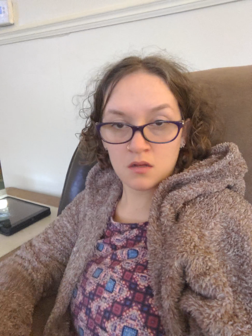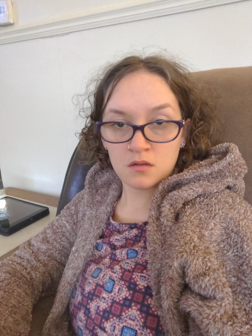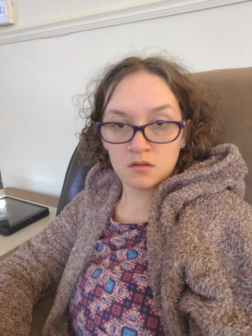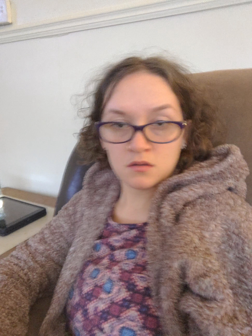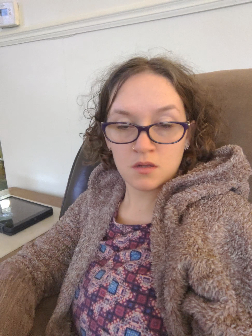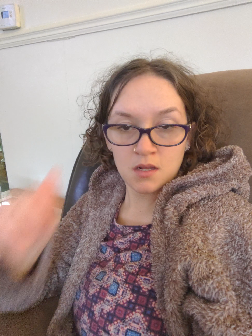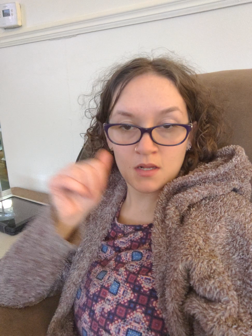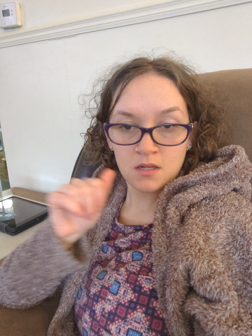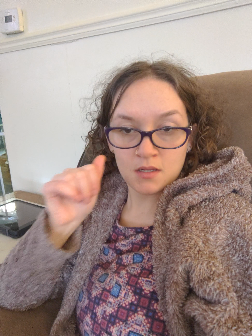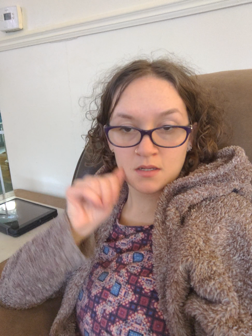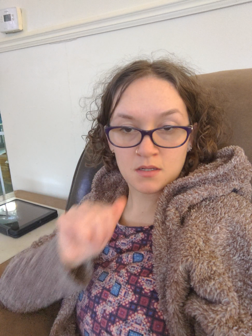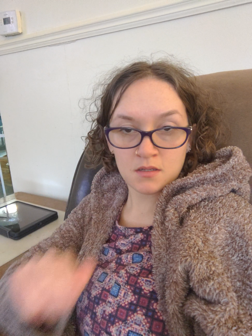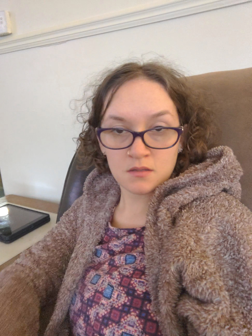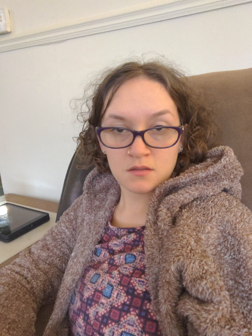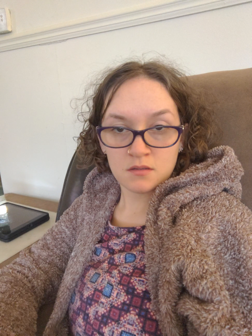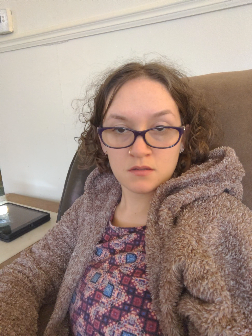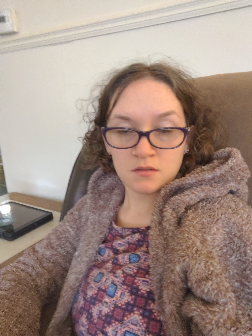aunt